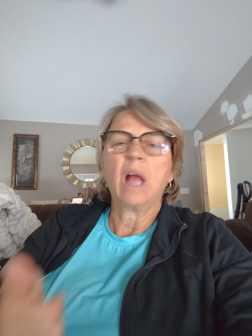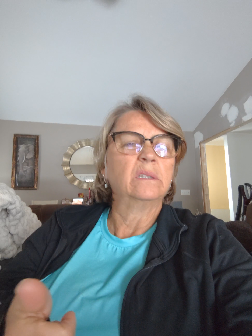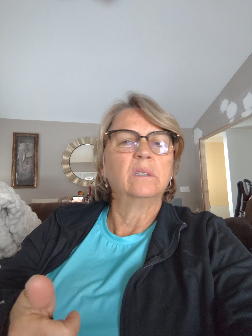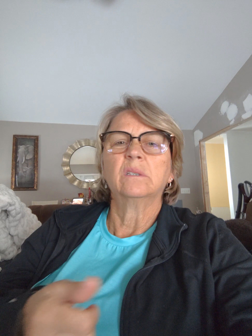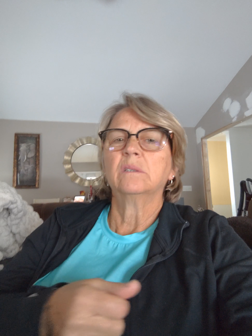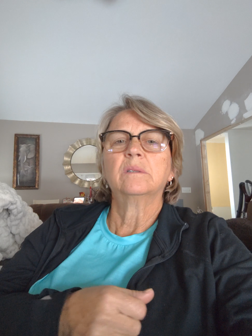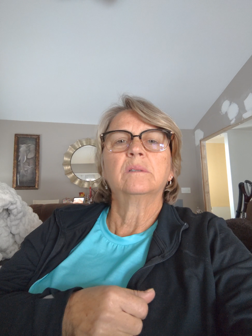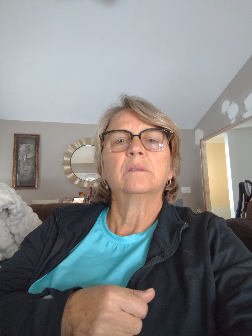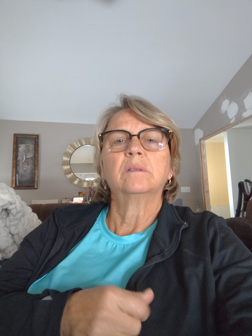not